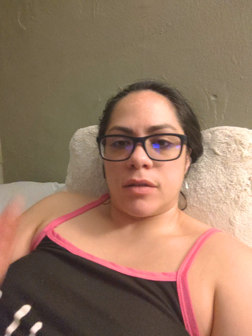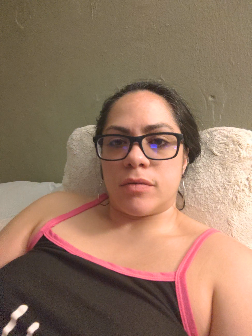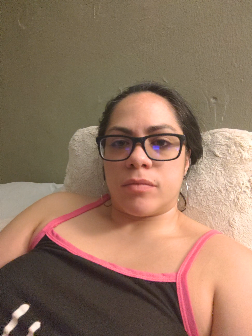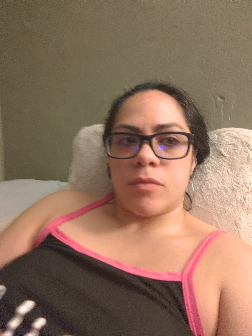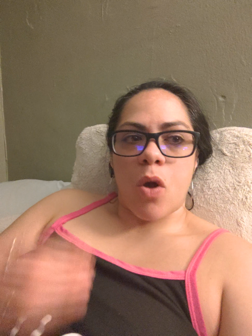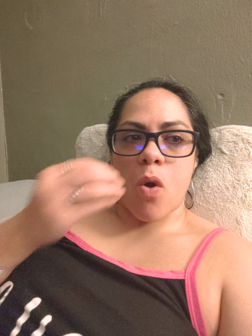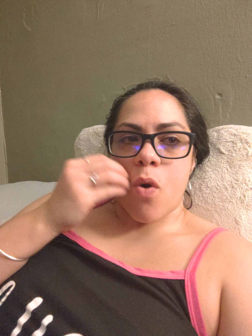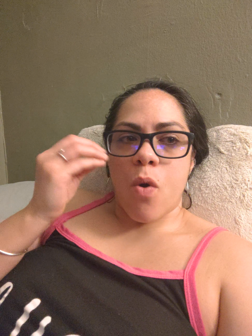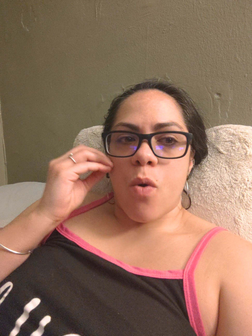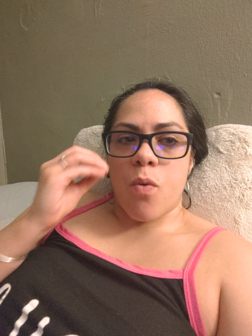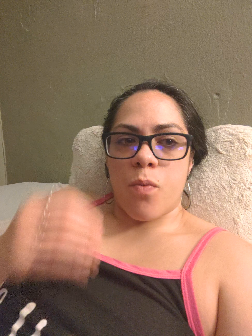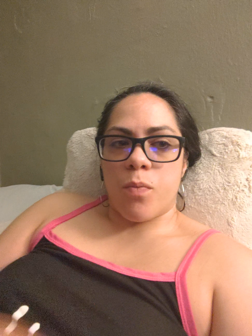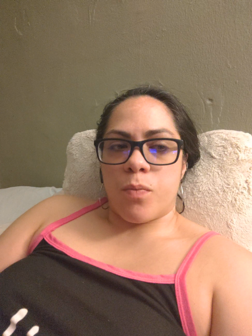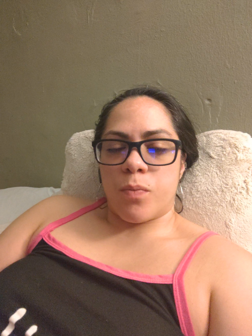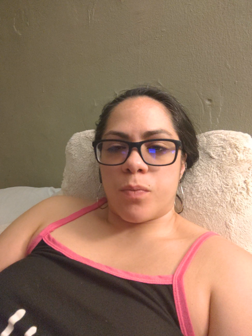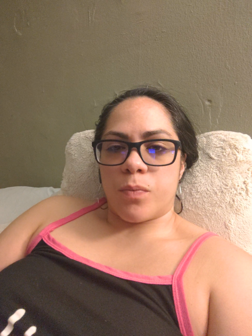home